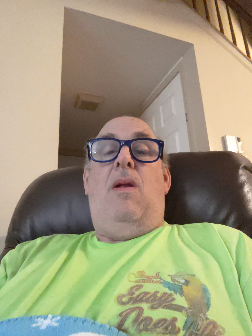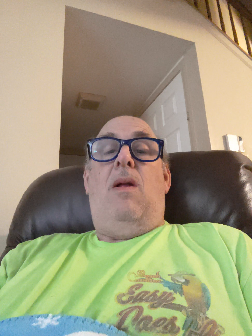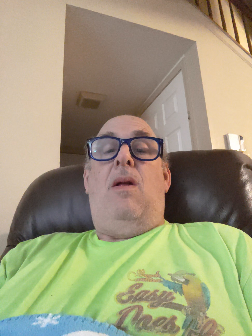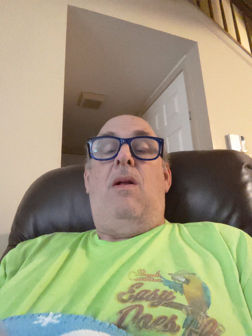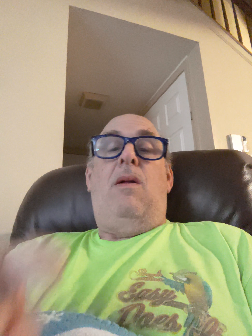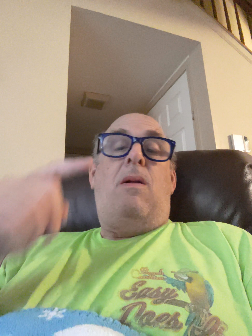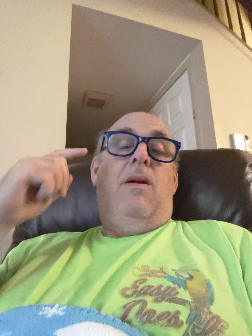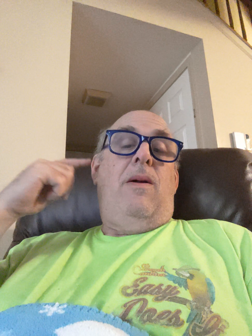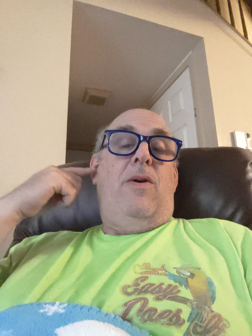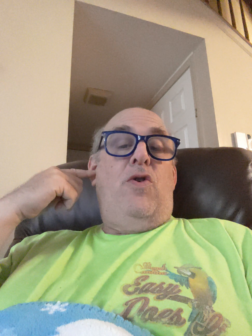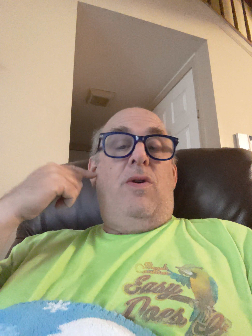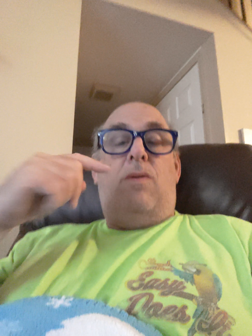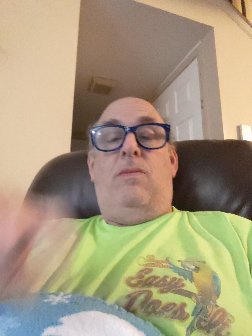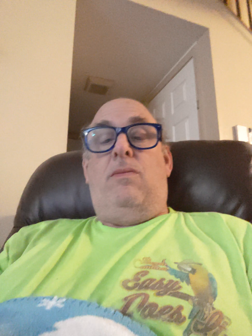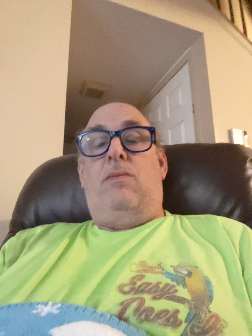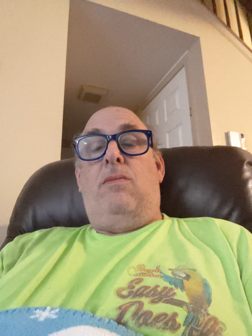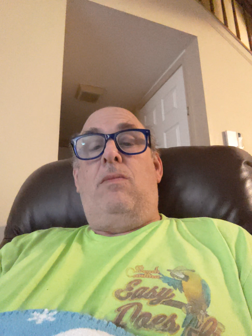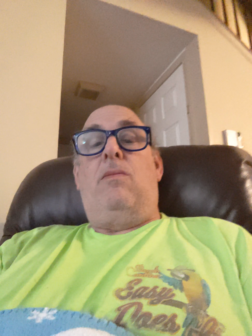hear